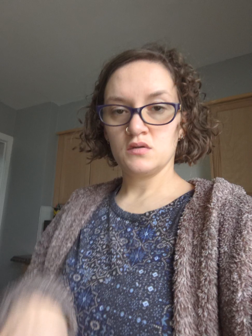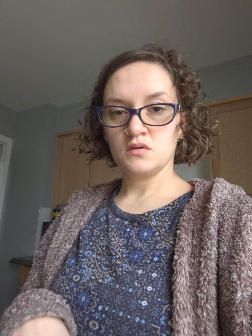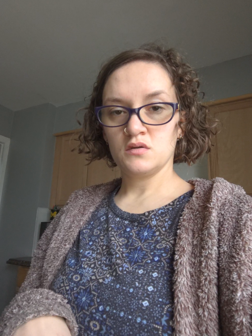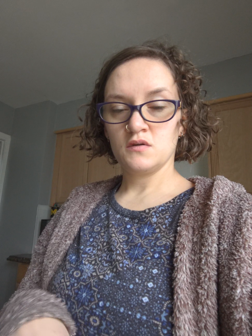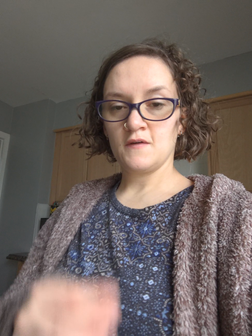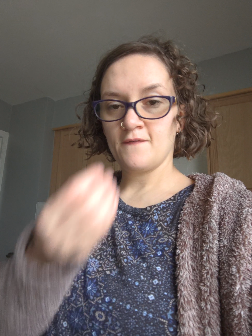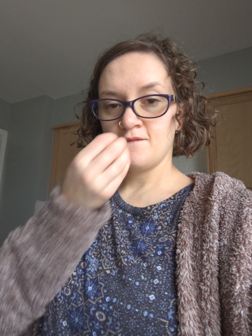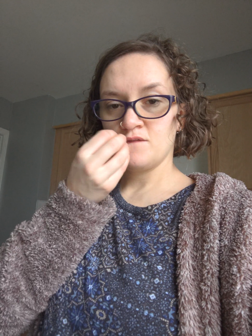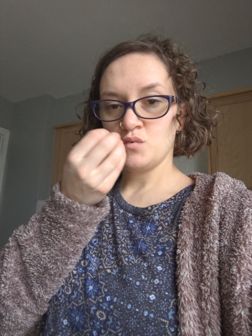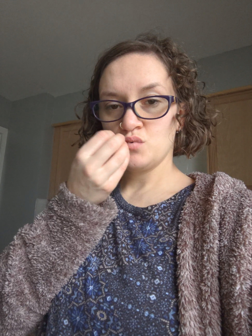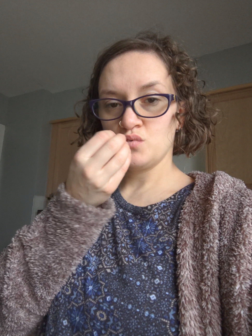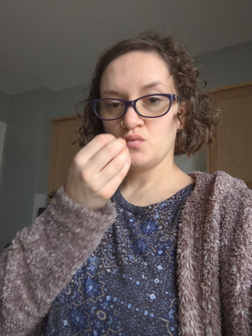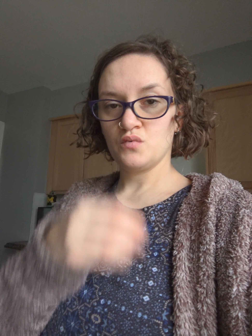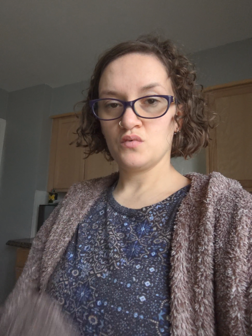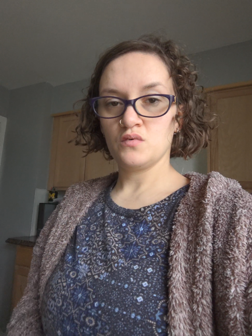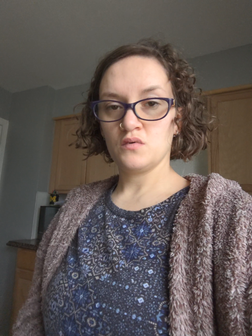food